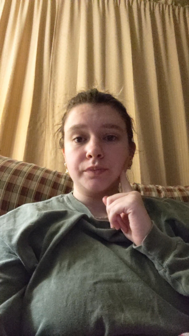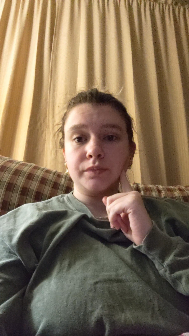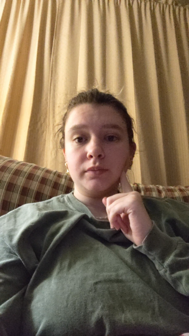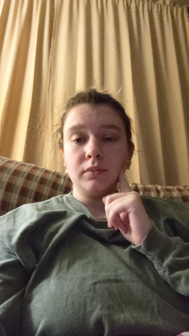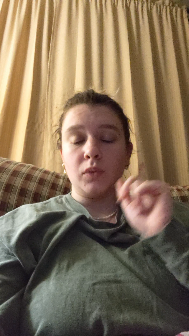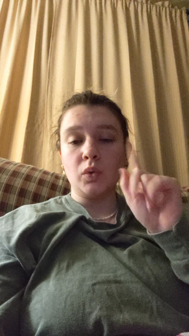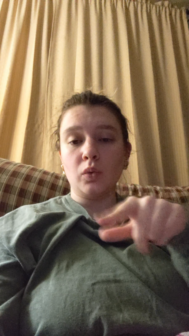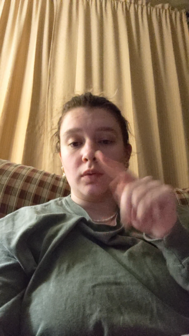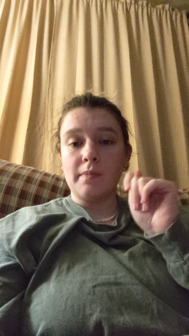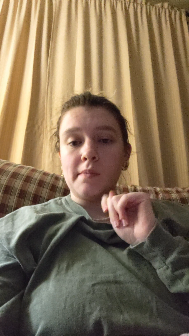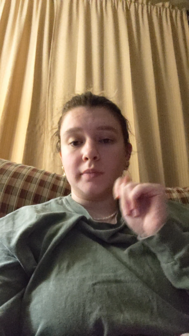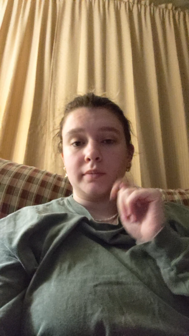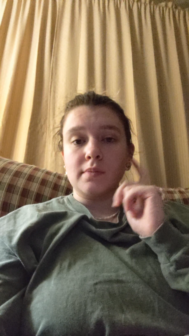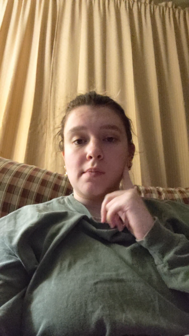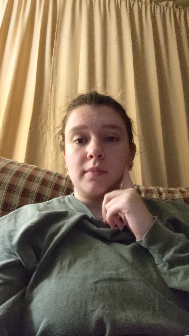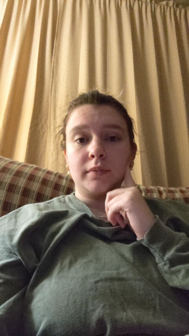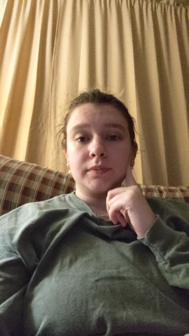go potty